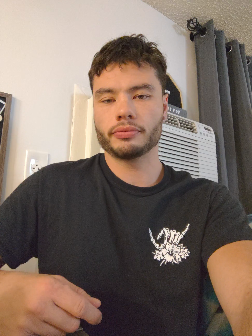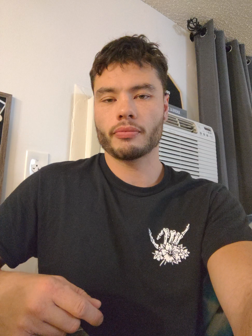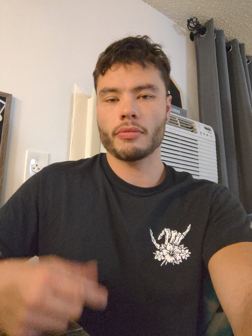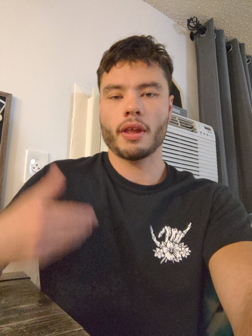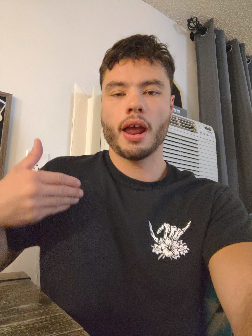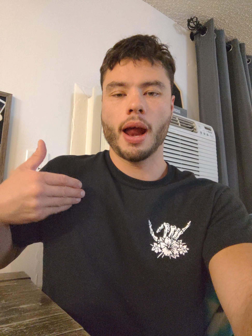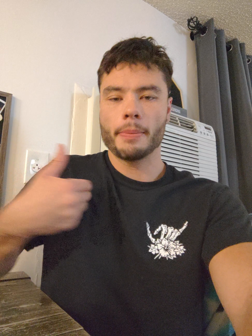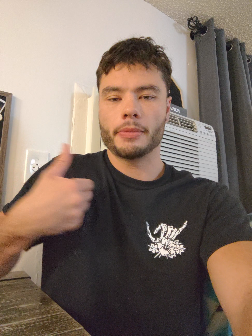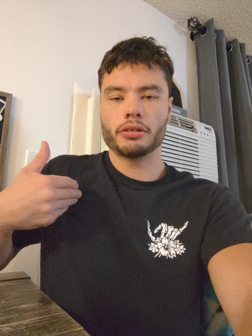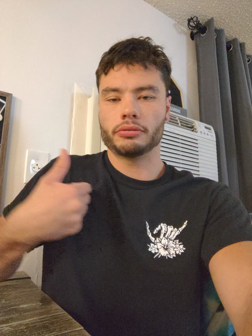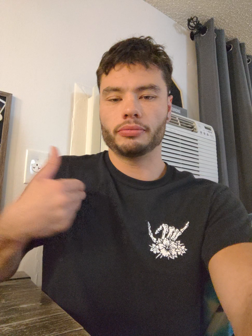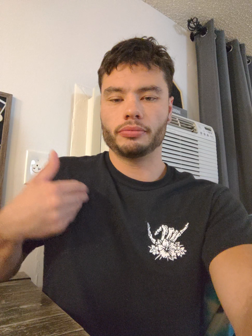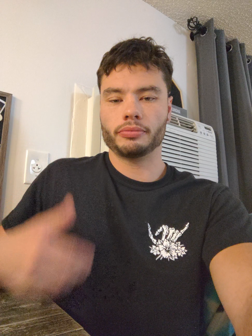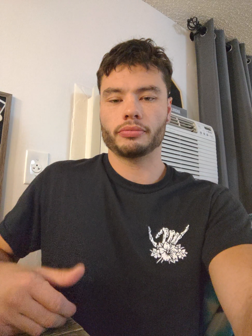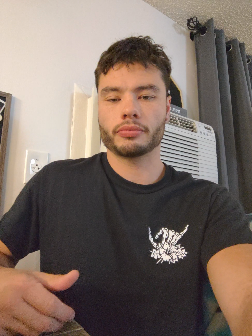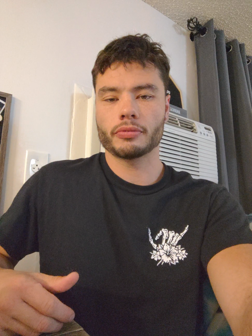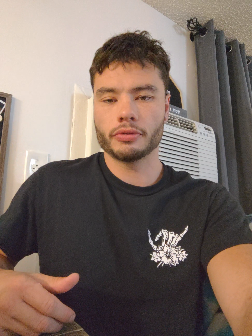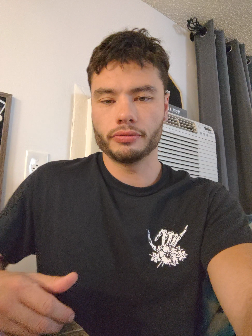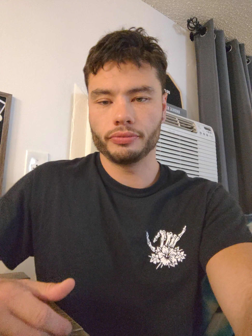animal